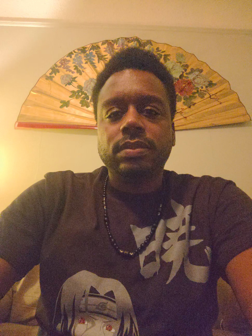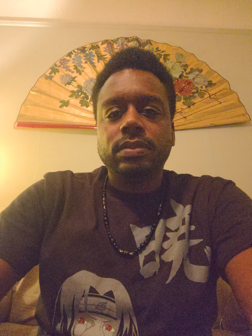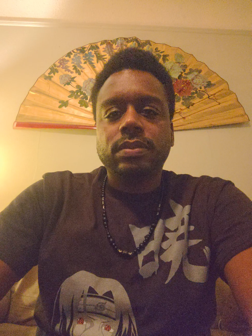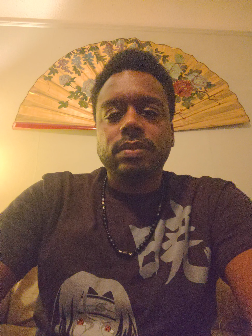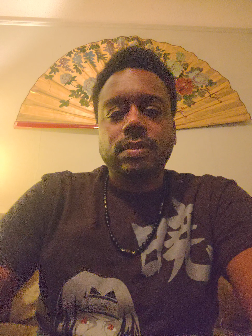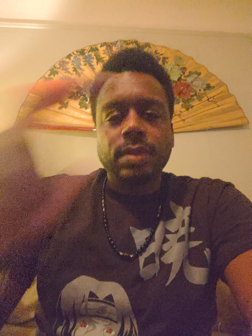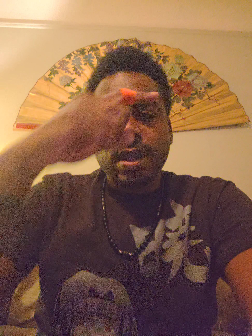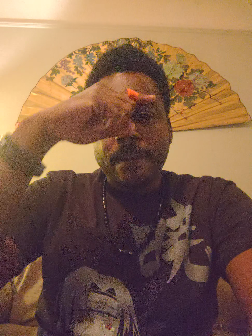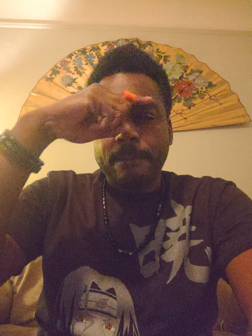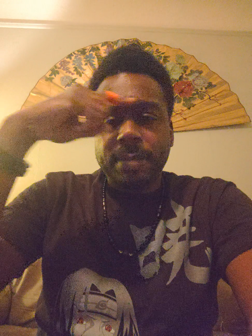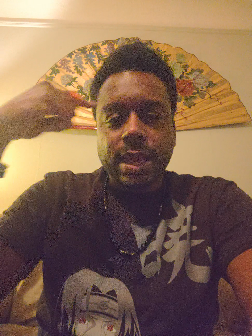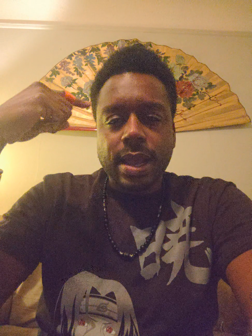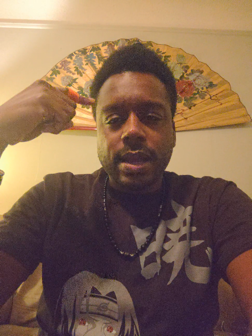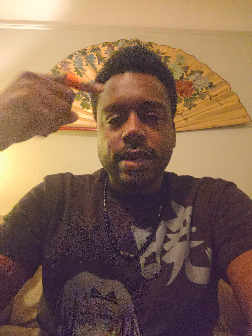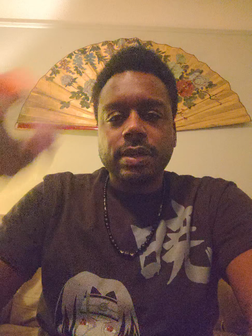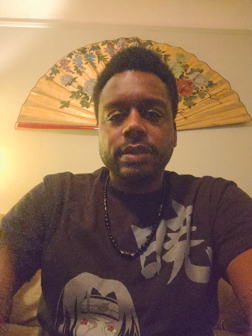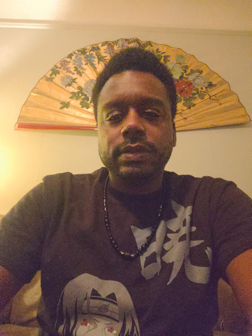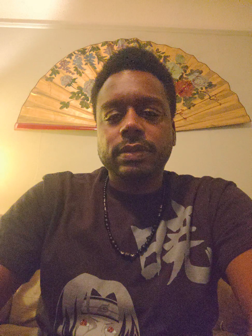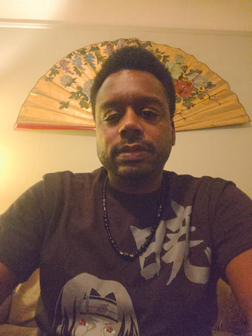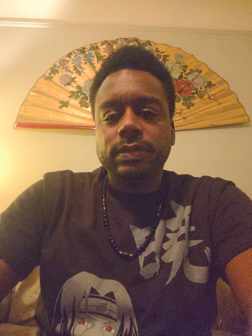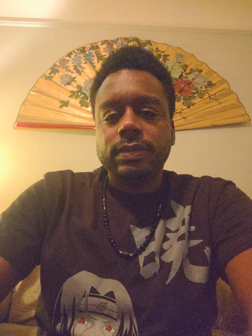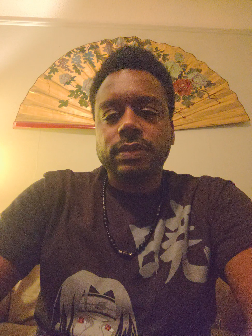black